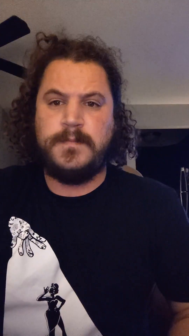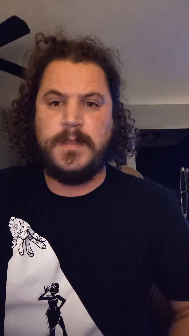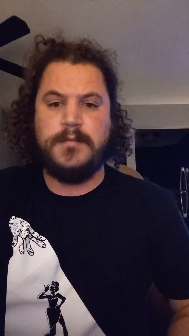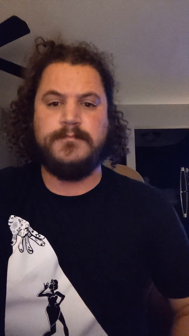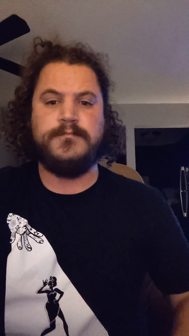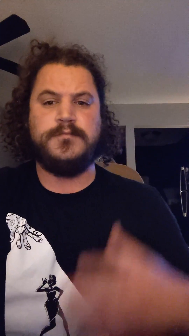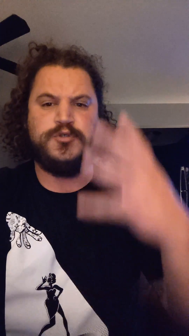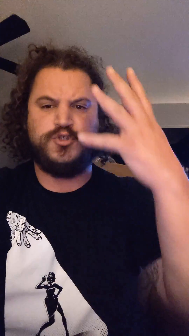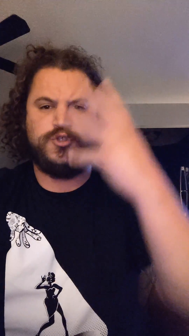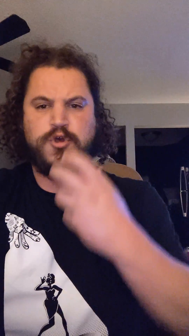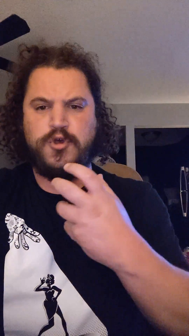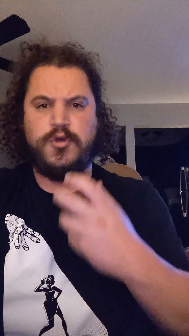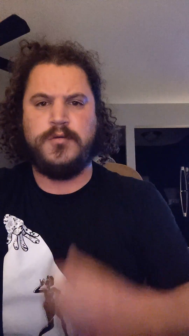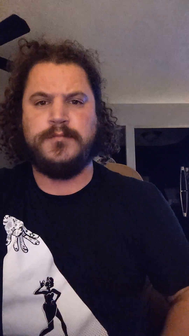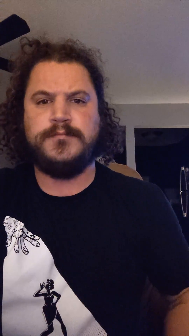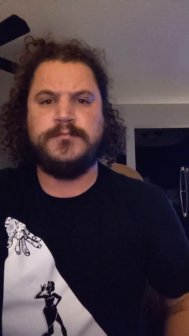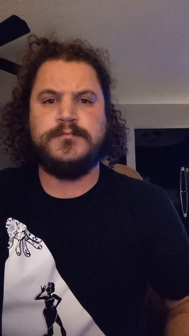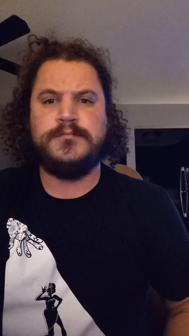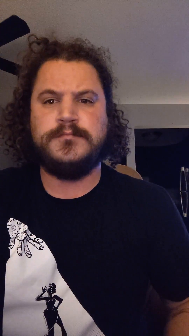dark